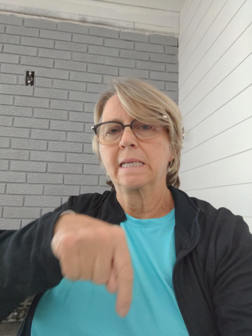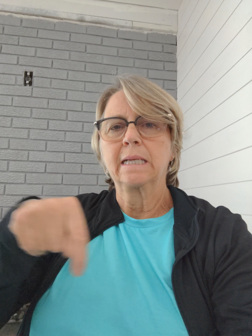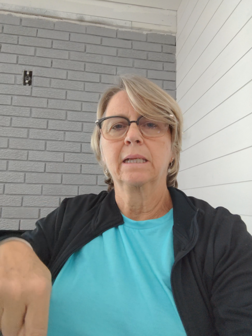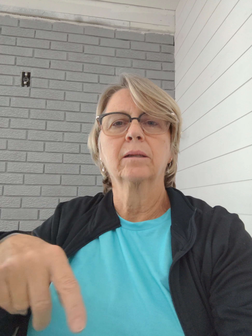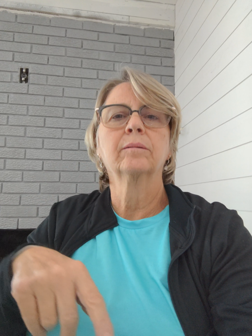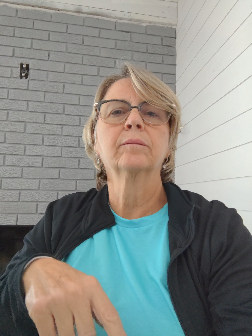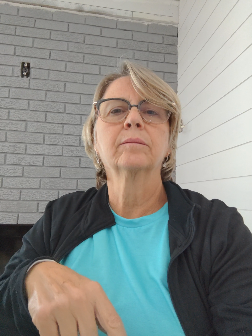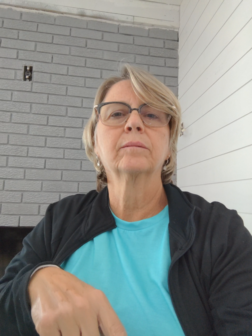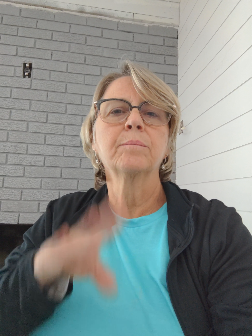feet